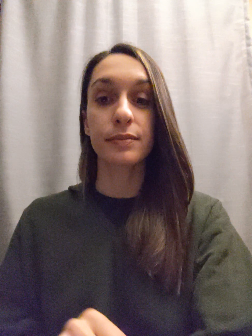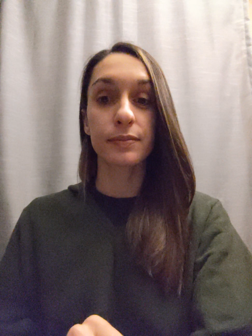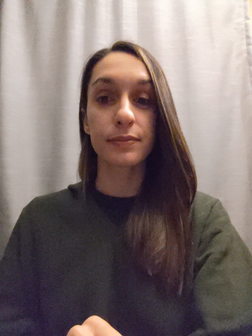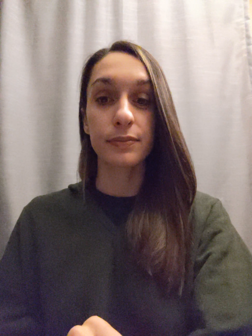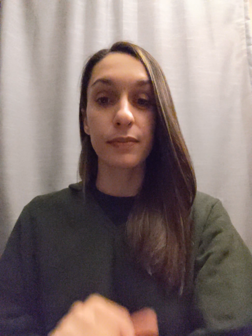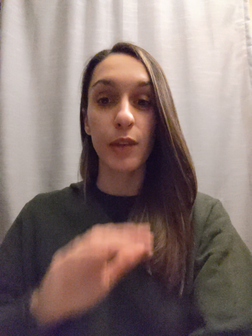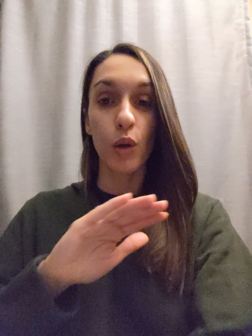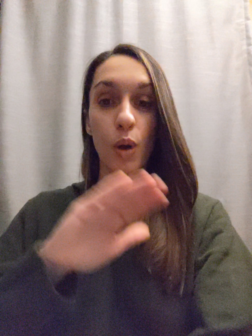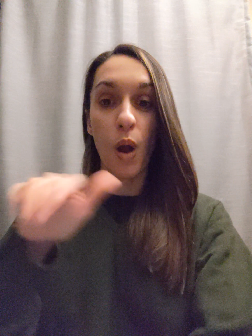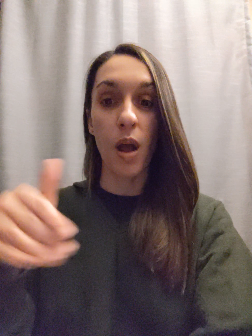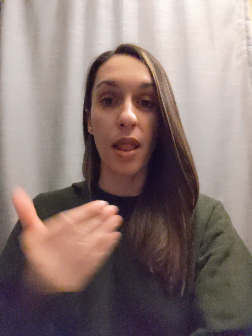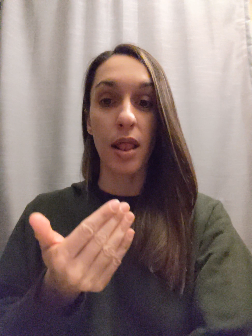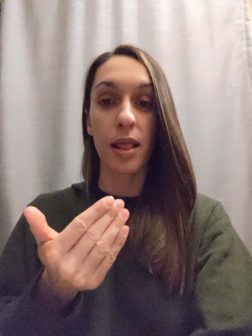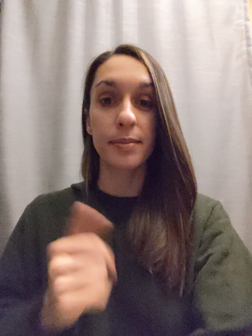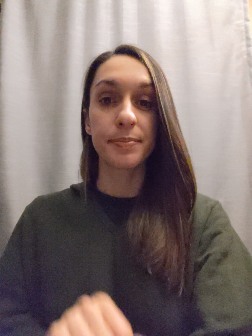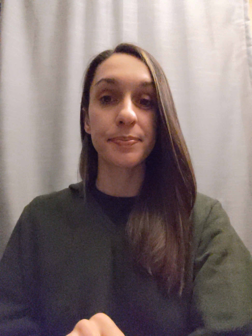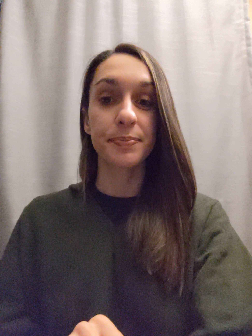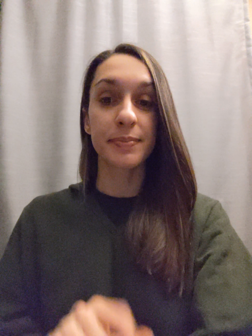all